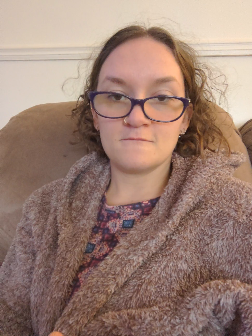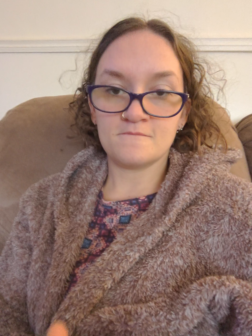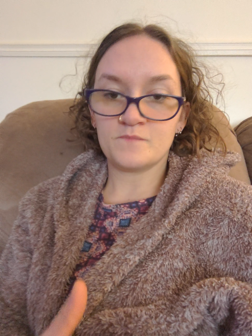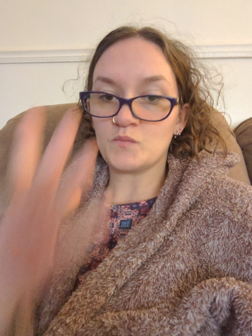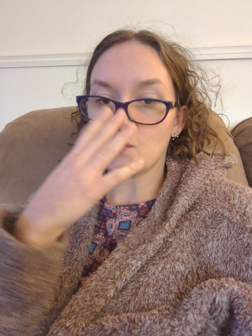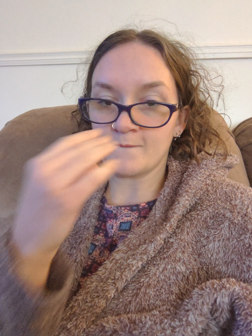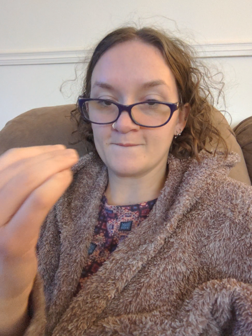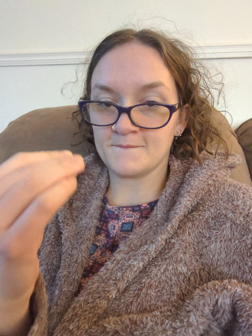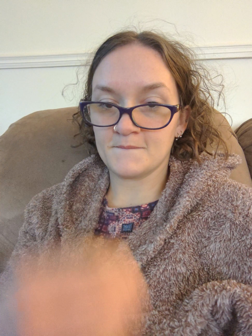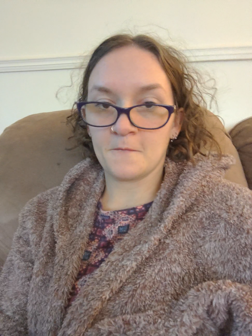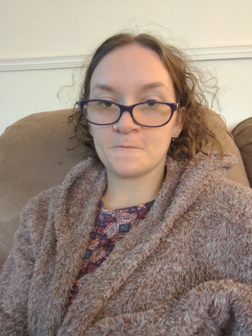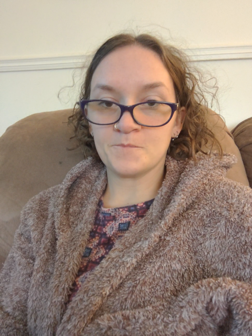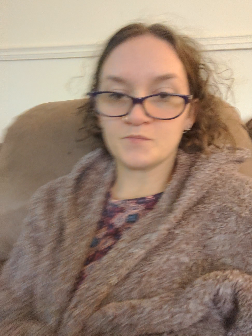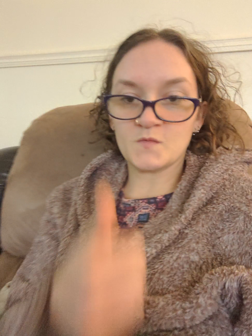wolf